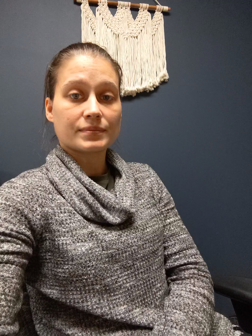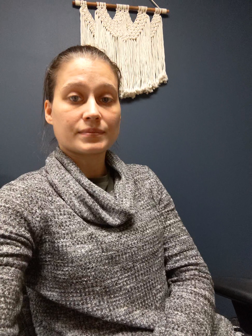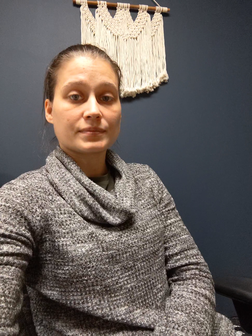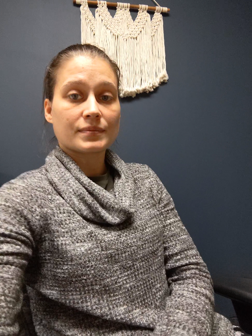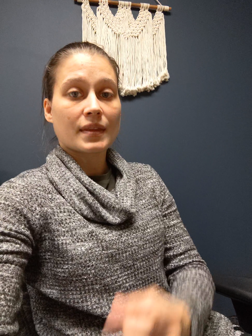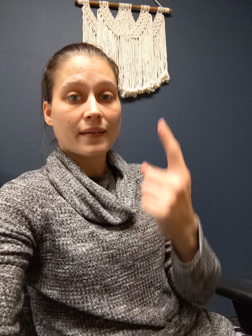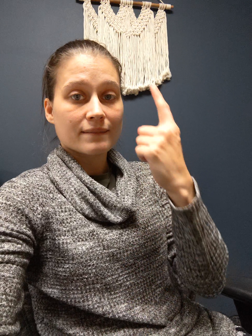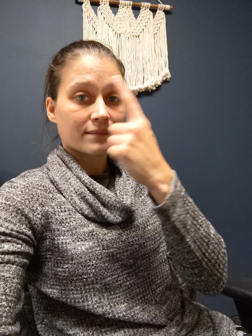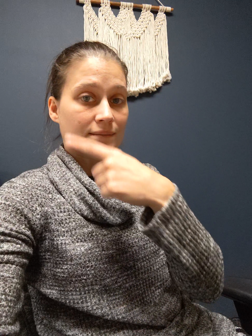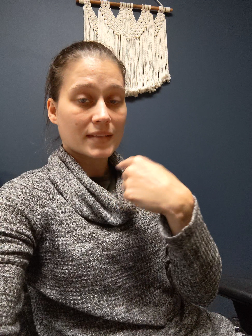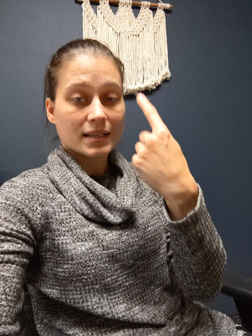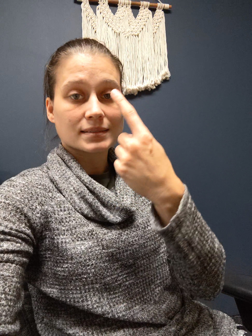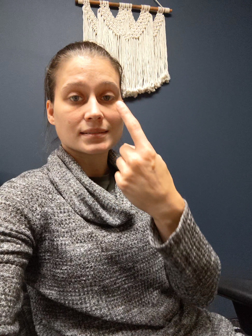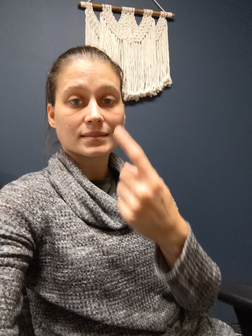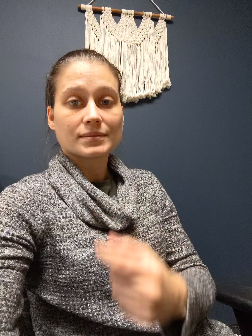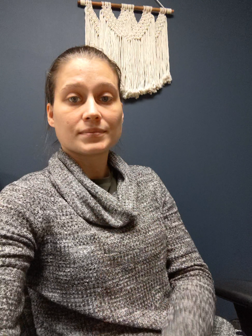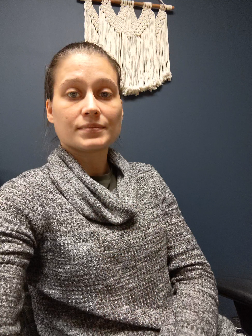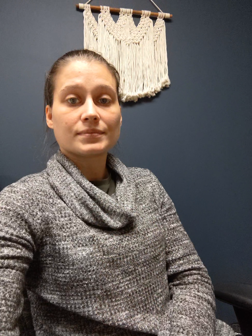face